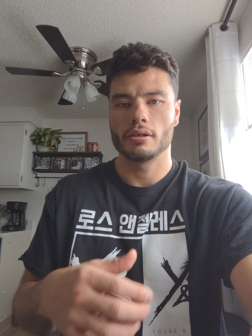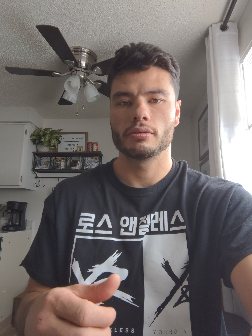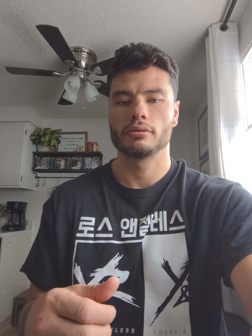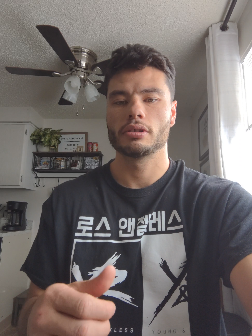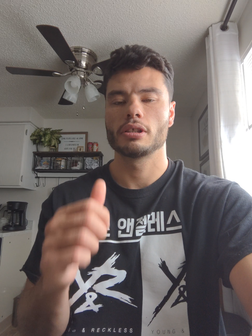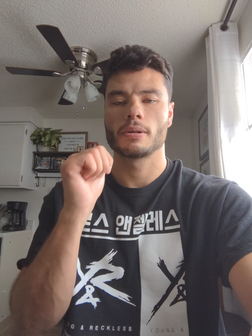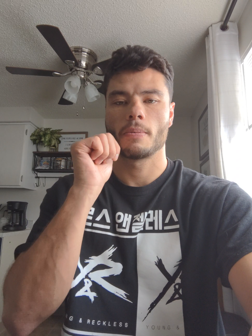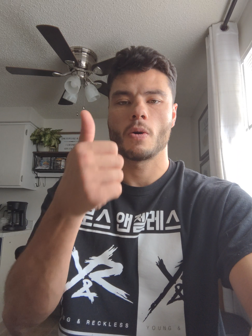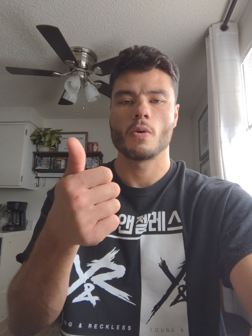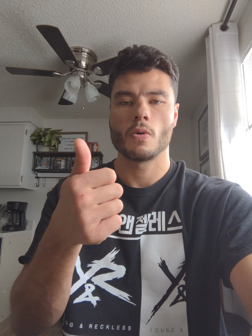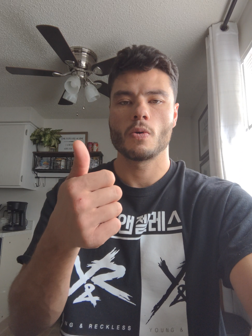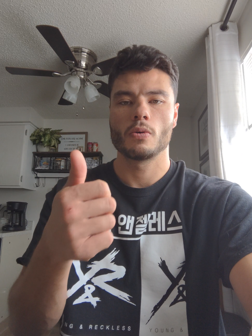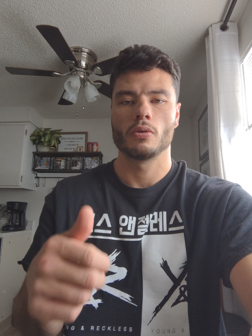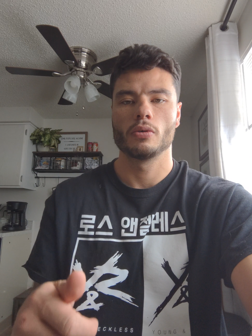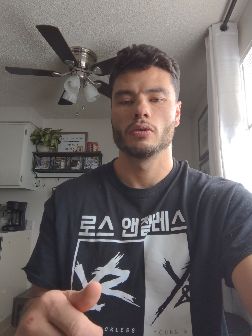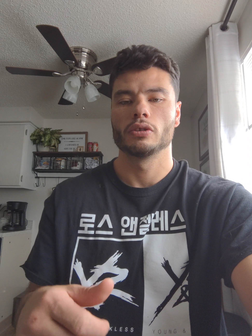tomorrow